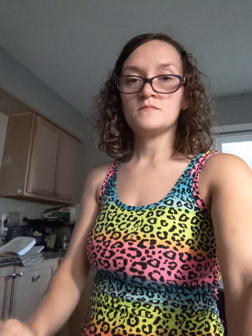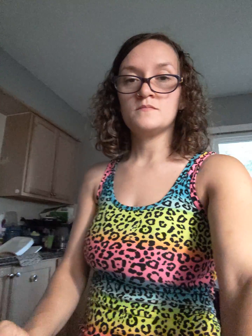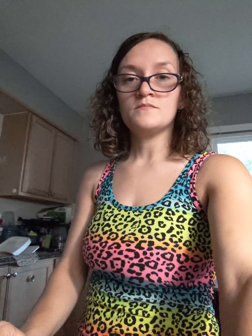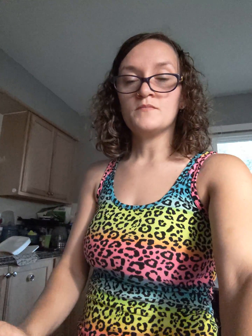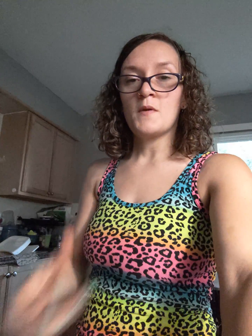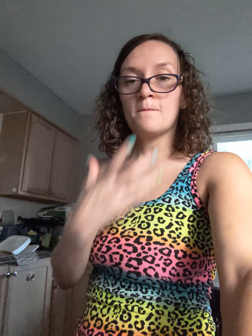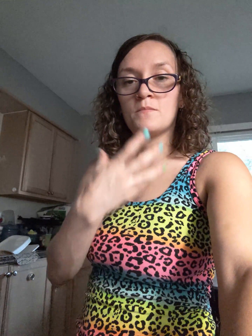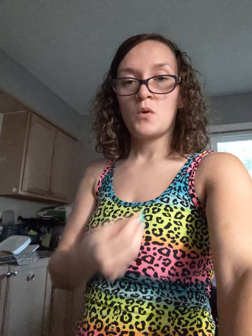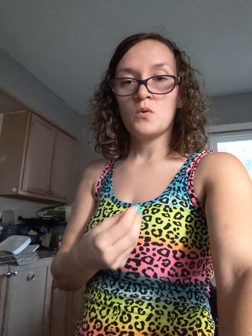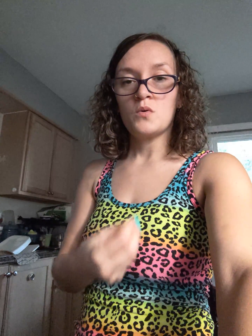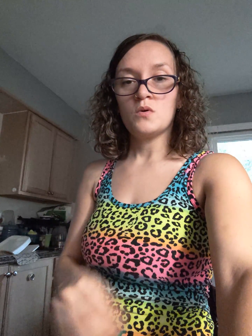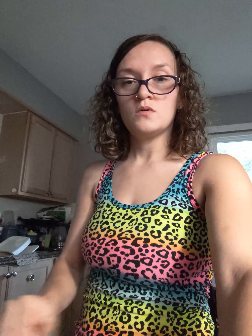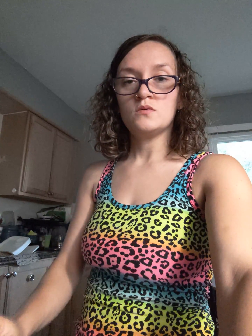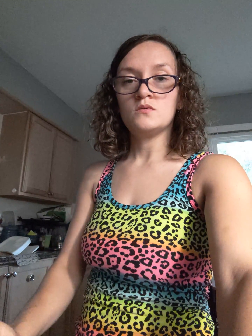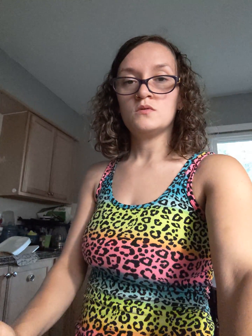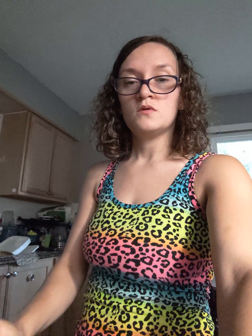poor